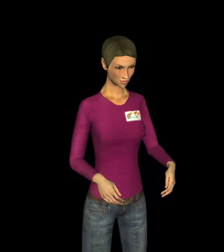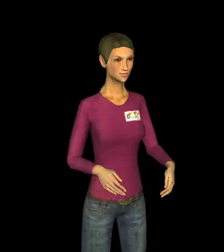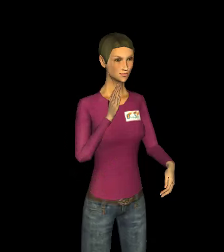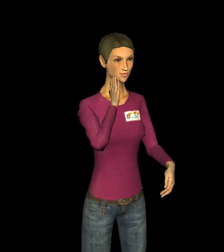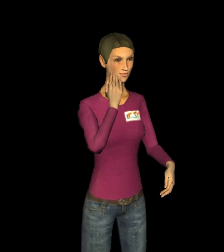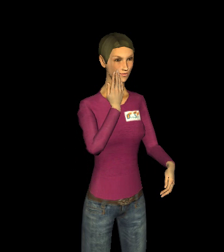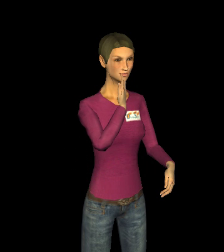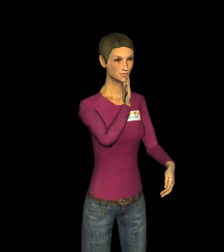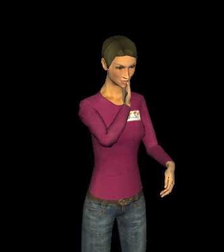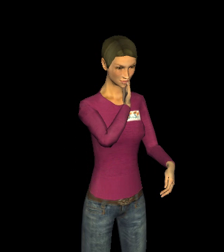جانفي